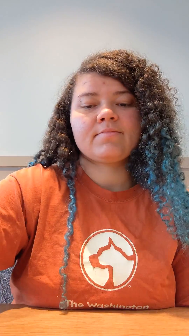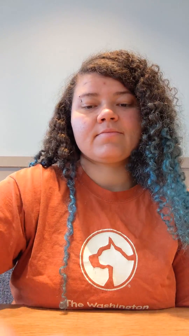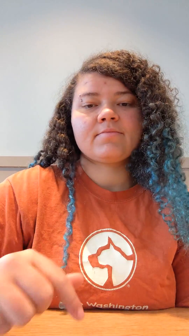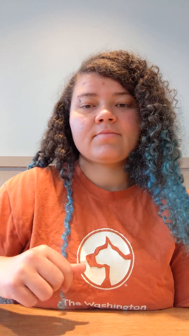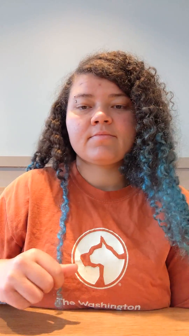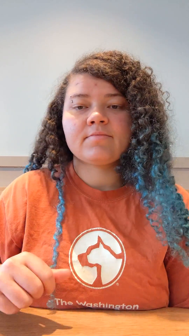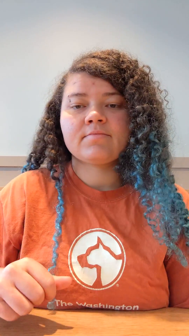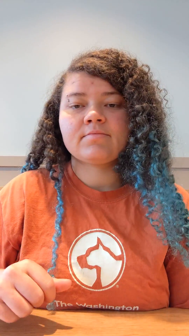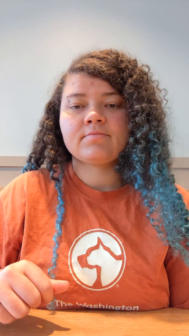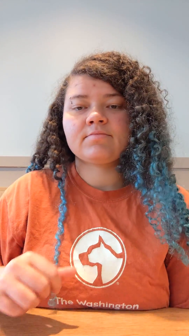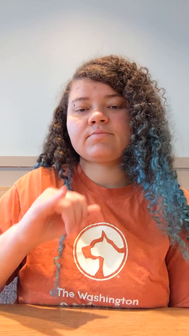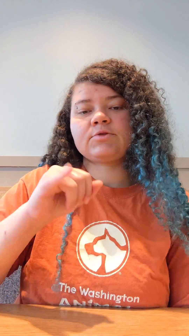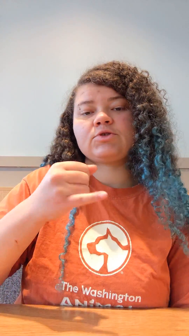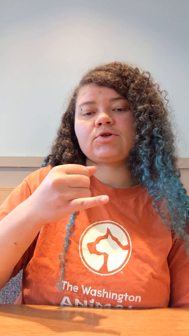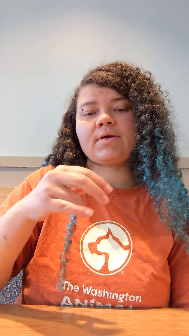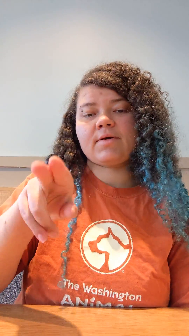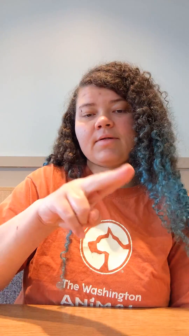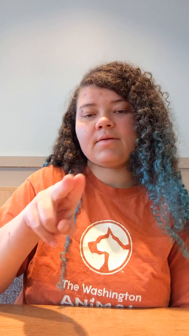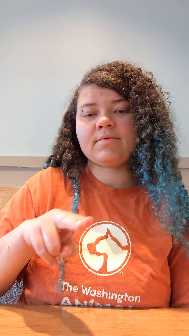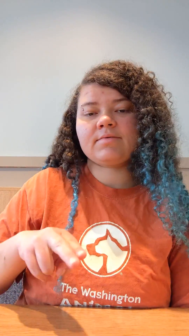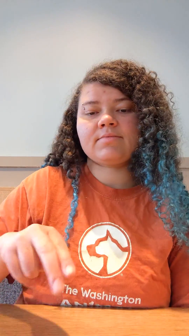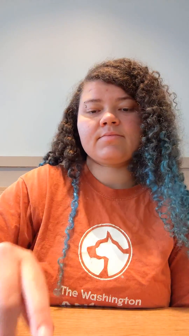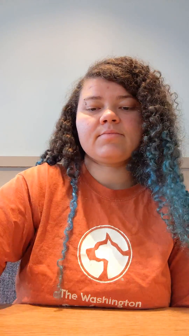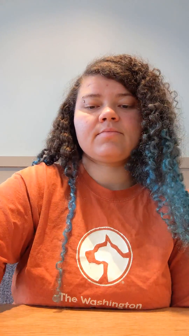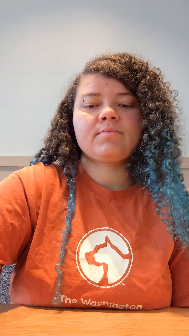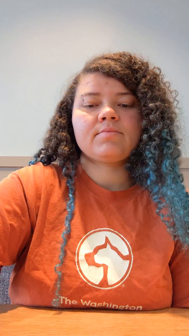jelly